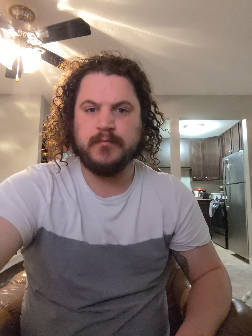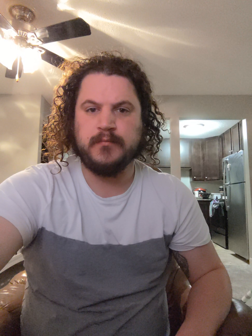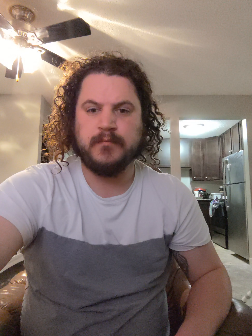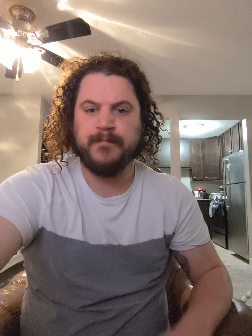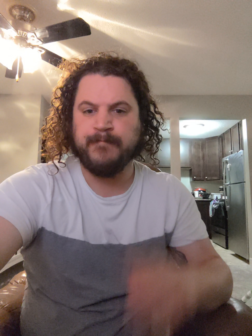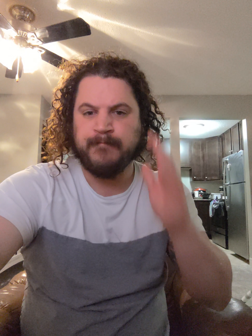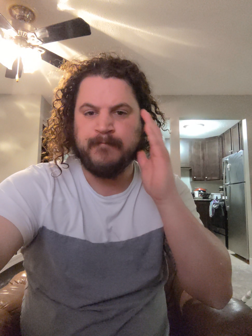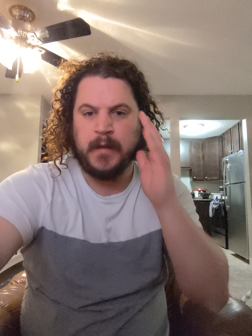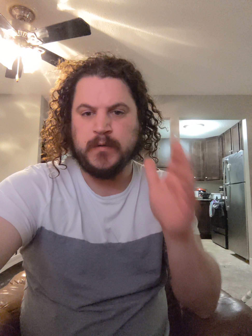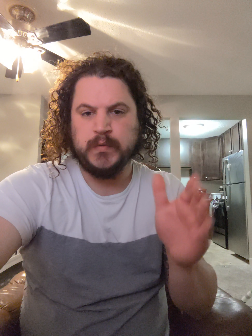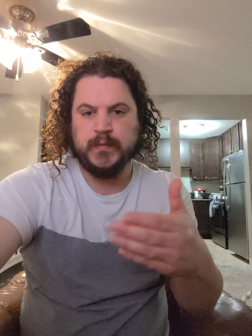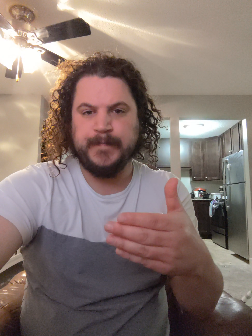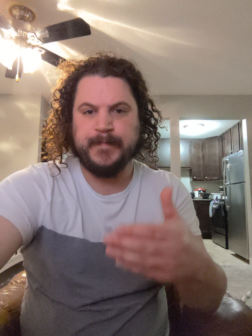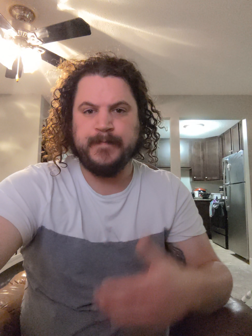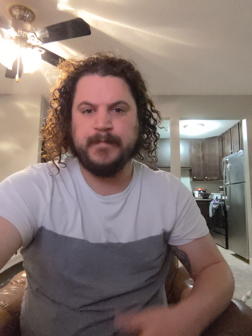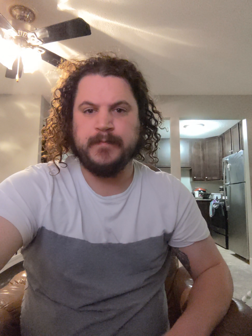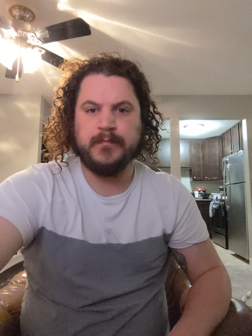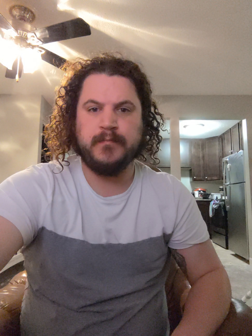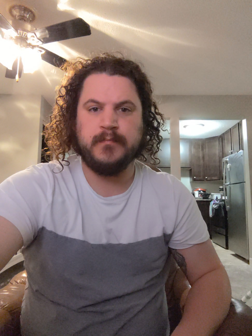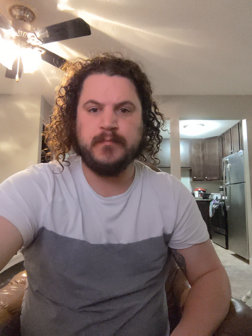bedroom